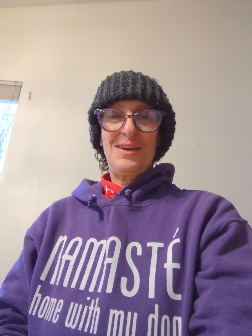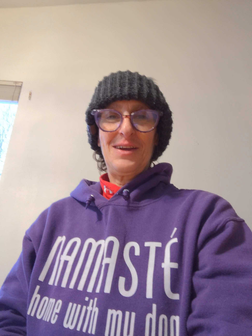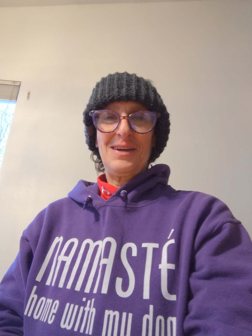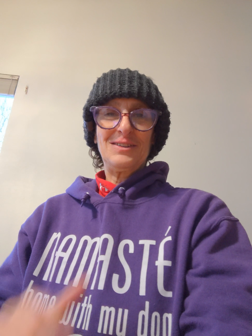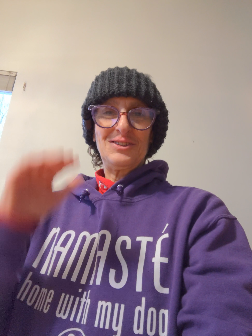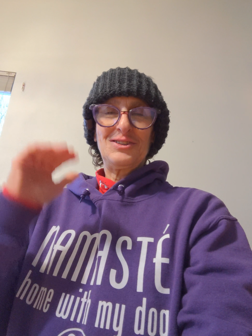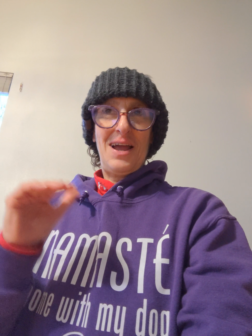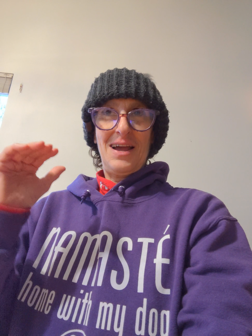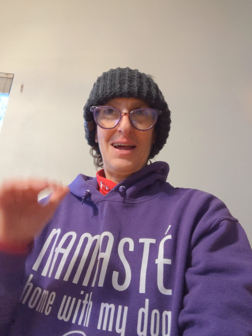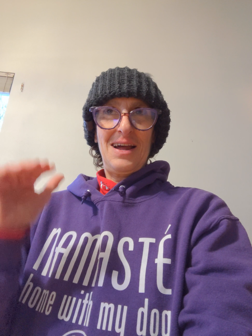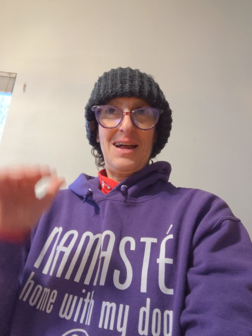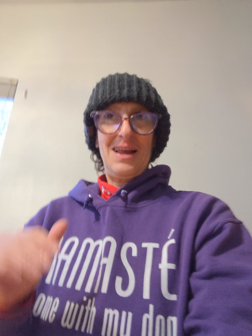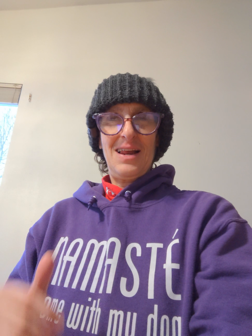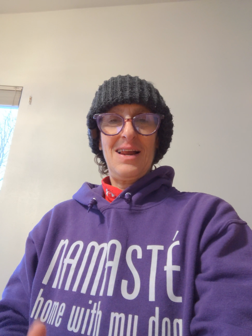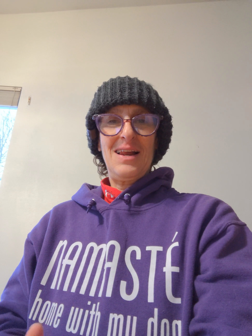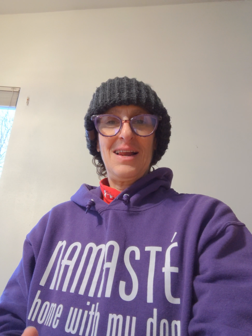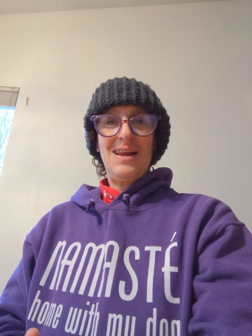child